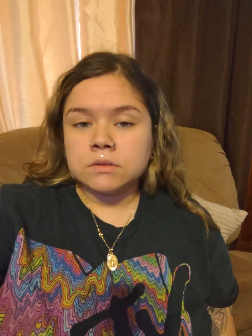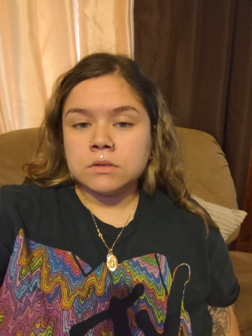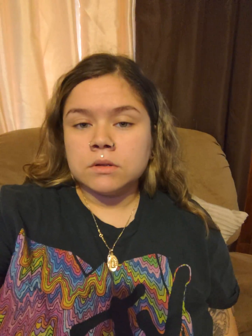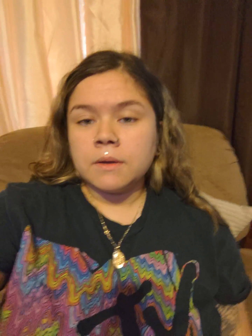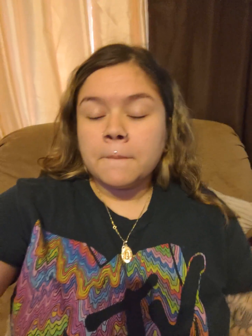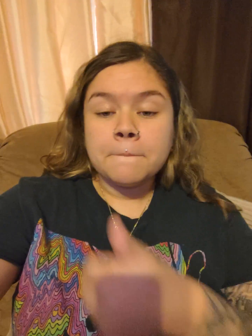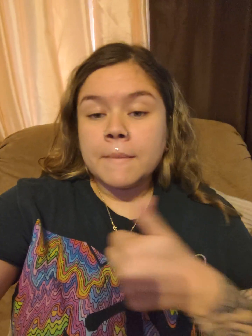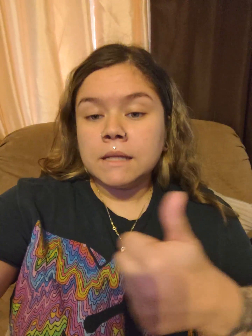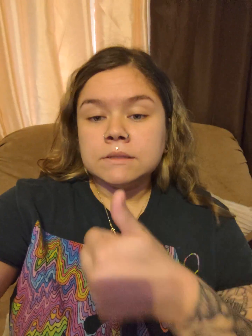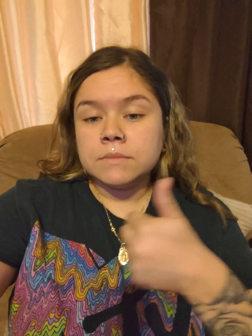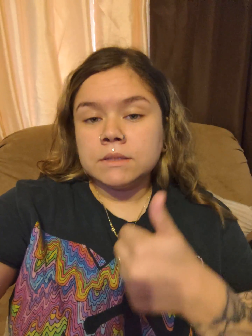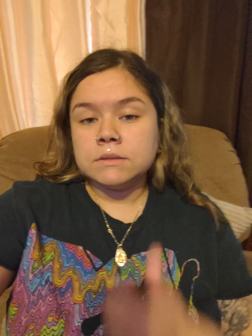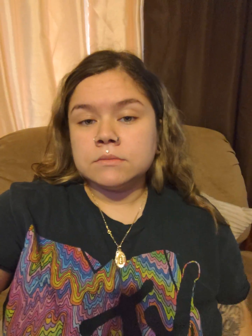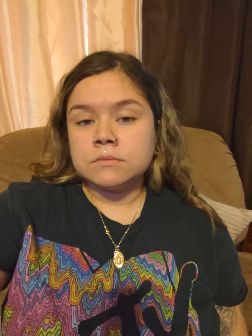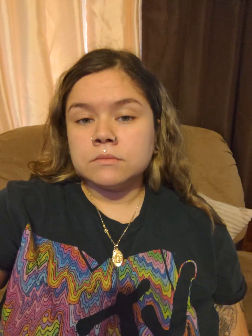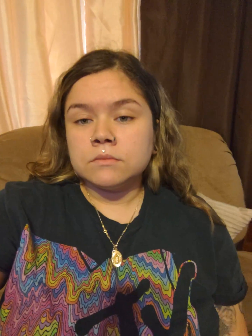basement